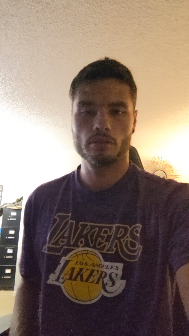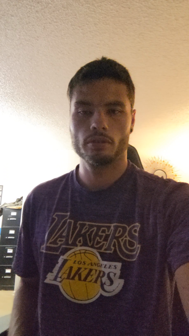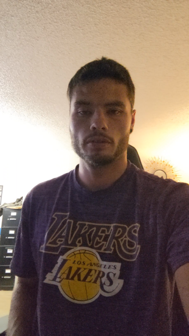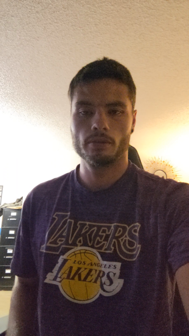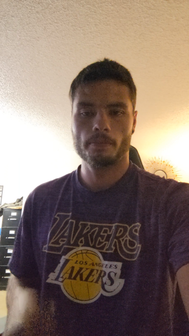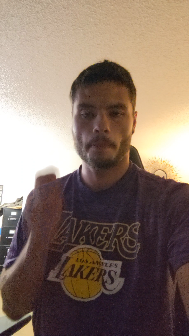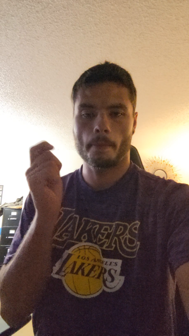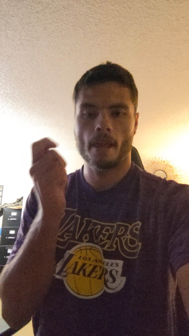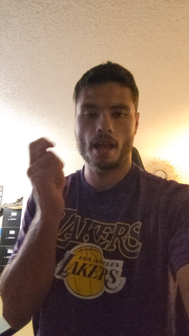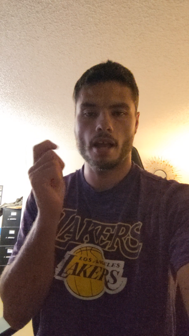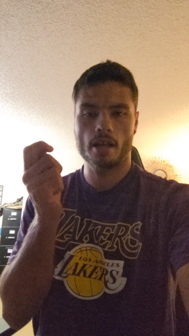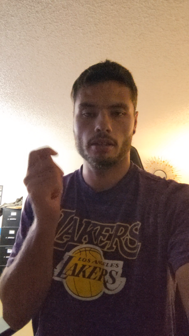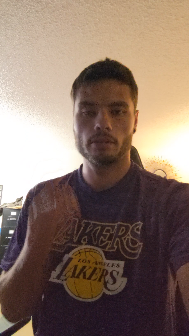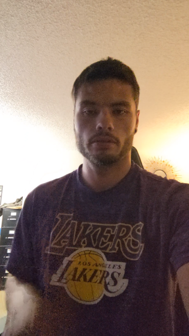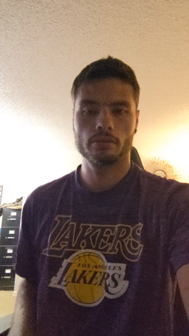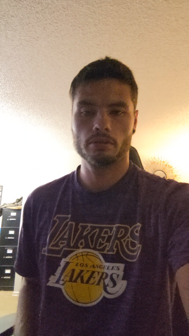bat